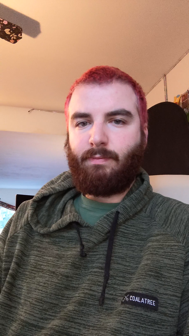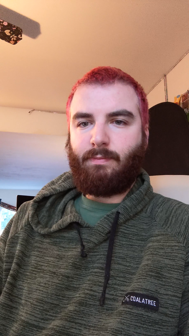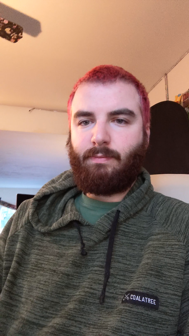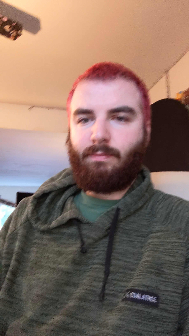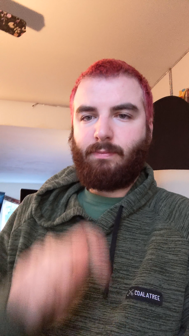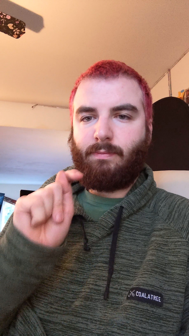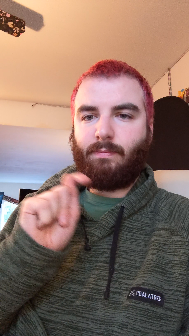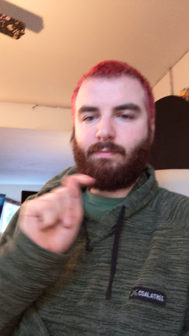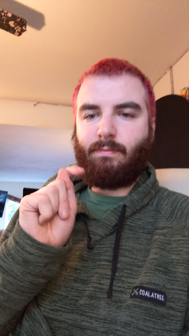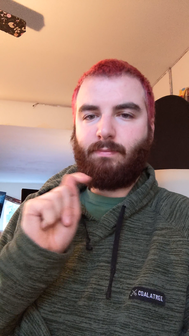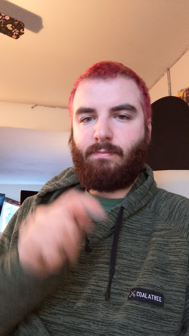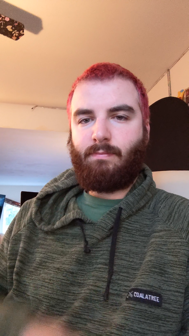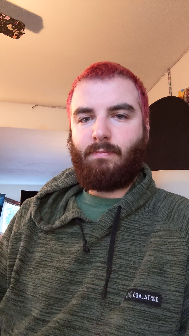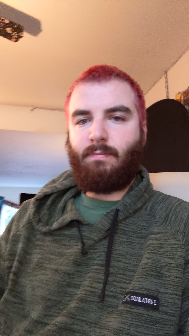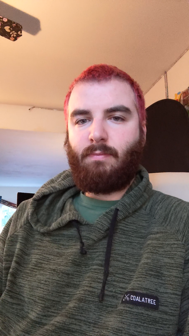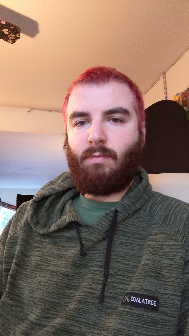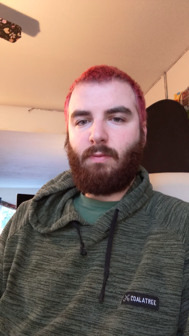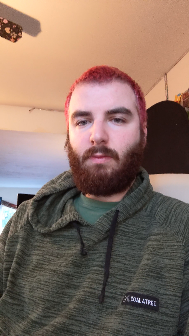bathroom